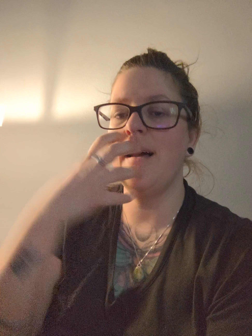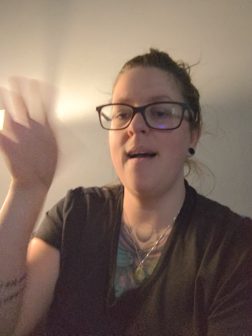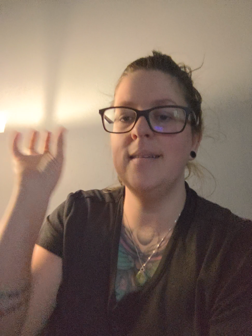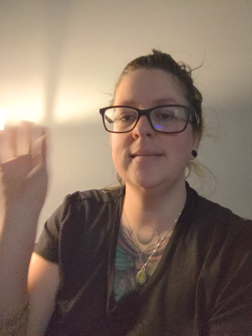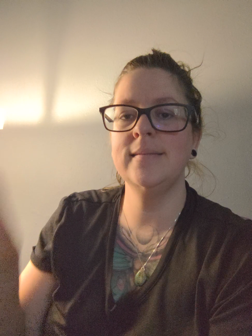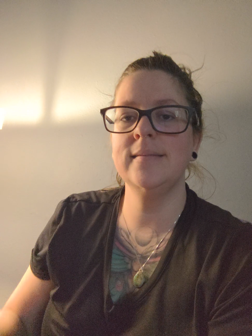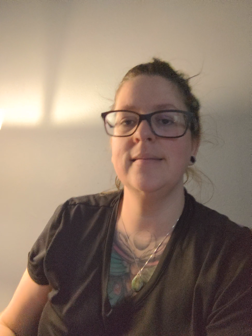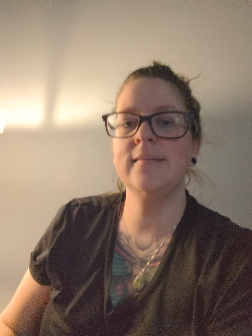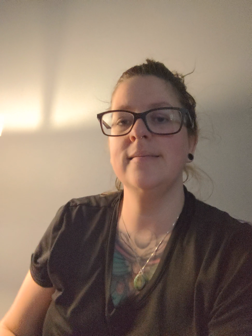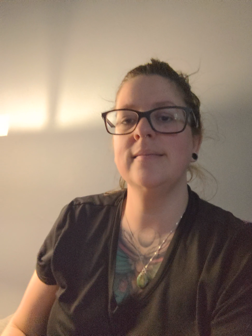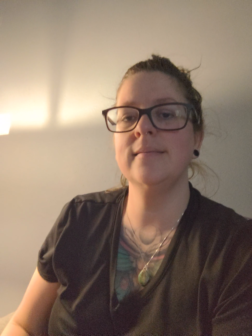hot